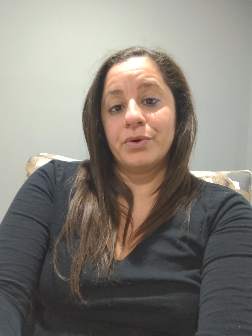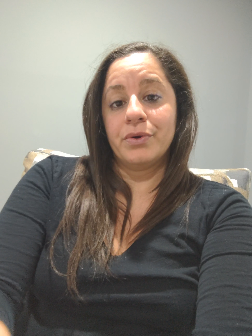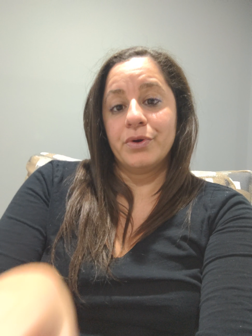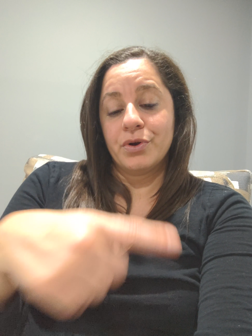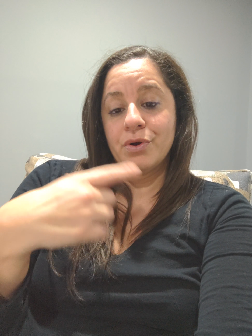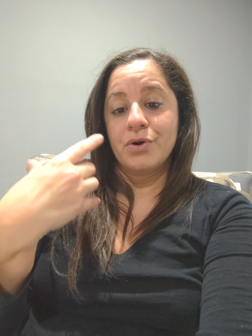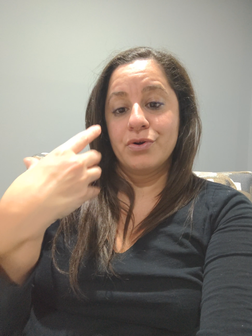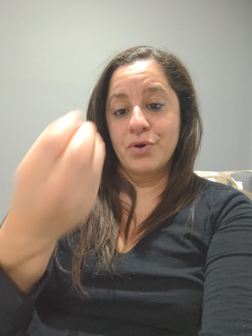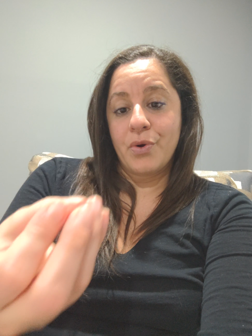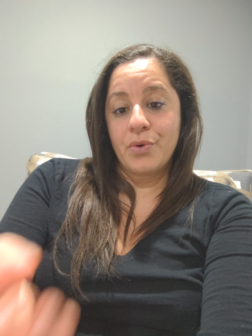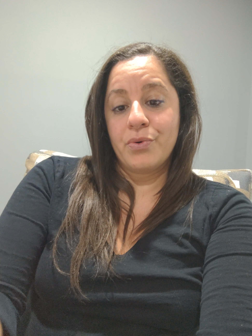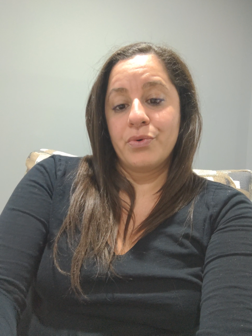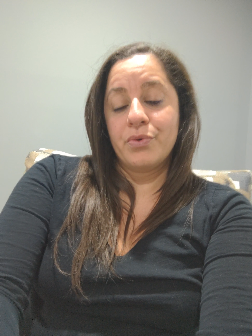go